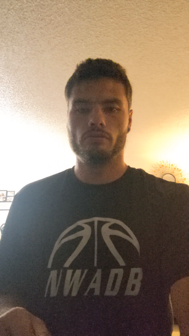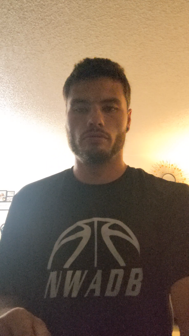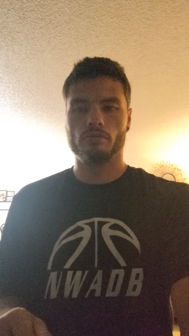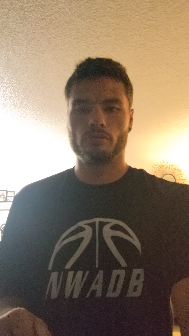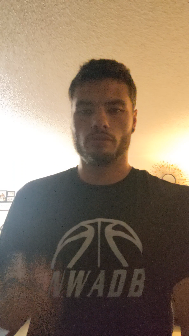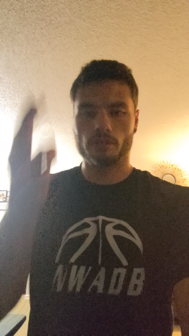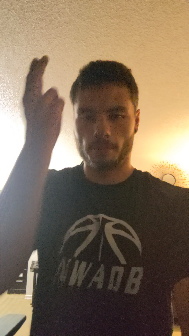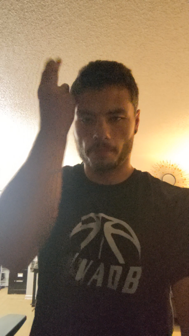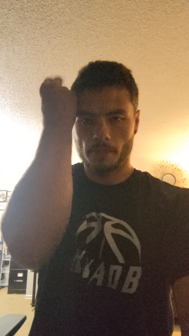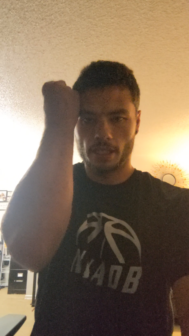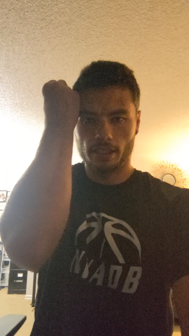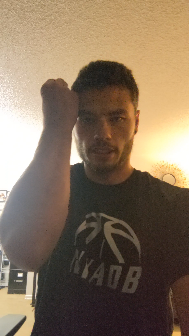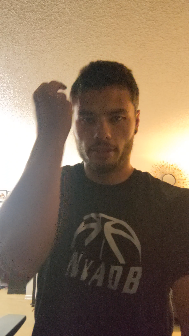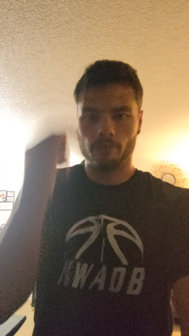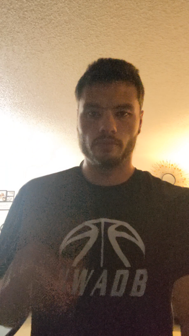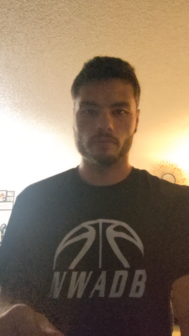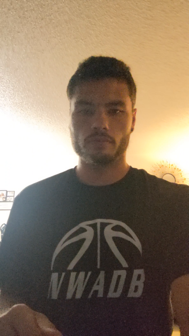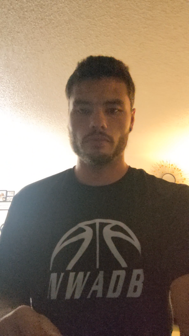bunny